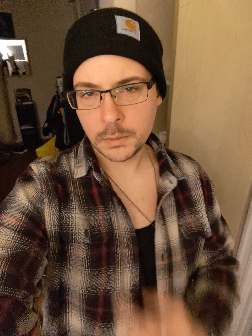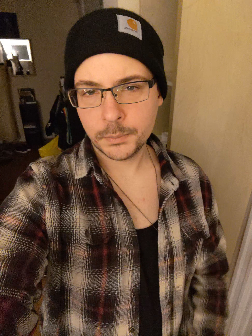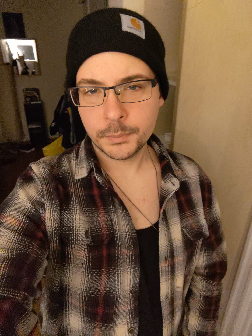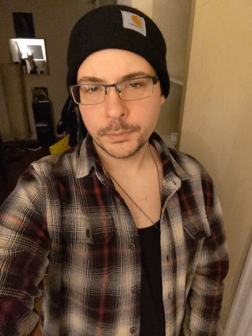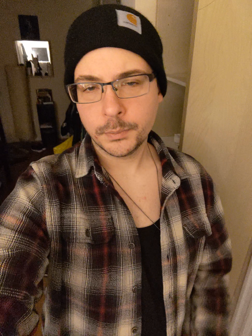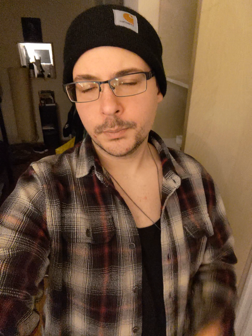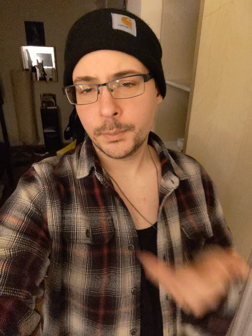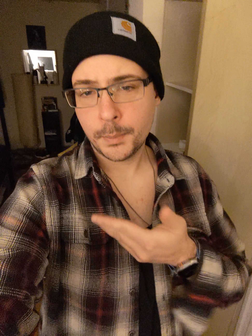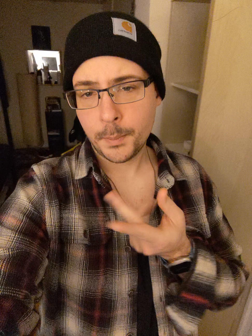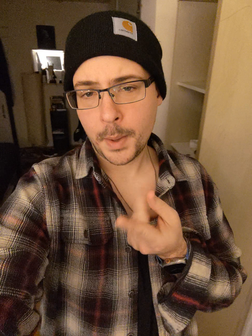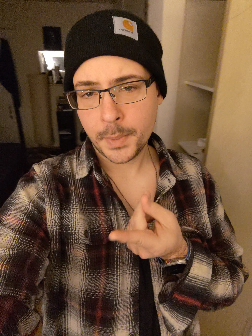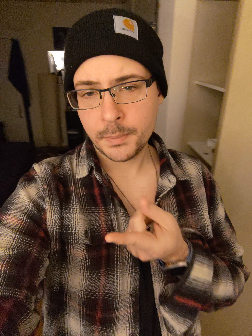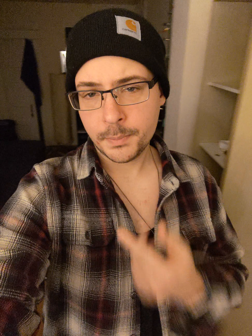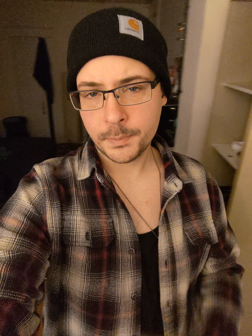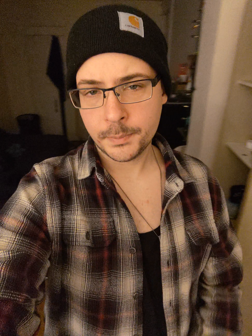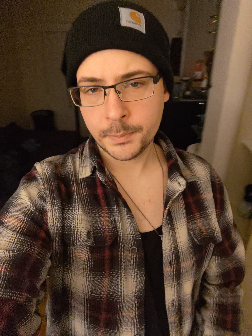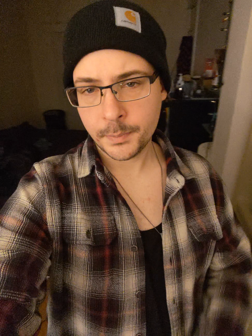puppy